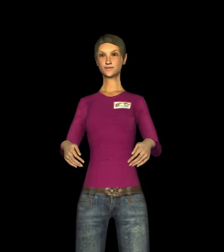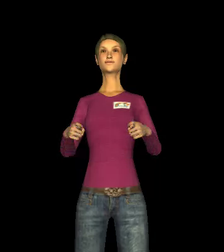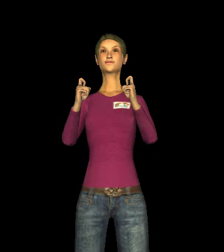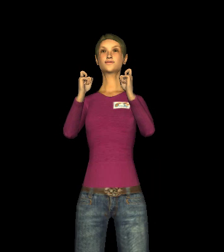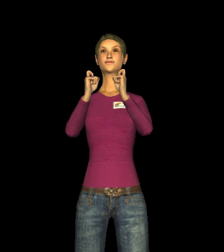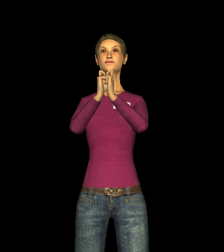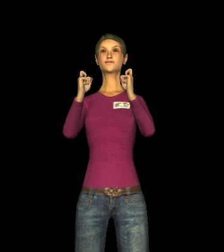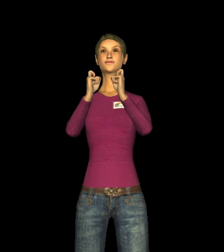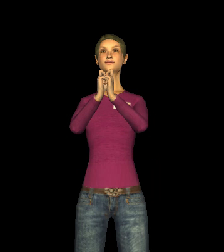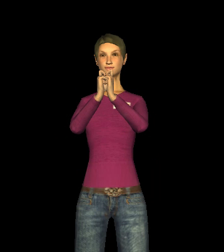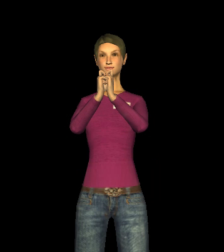كهربائي